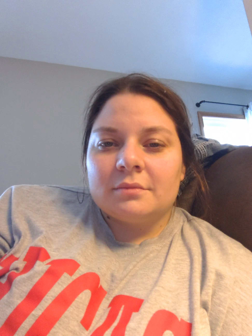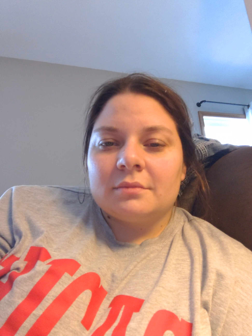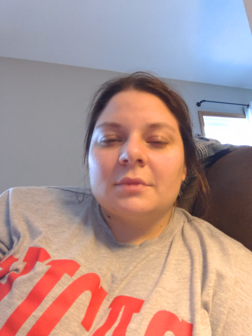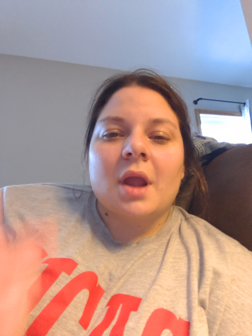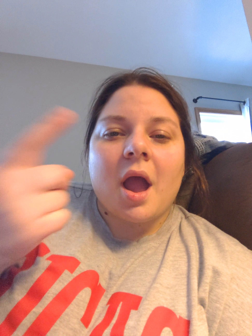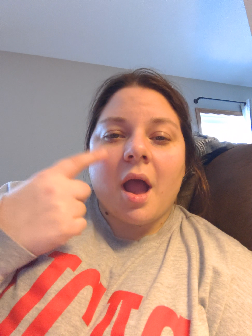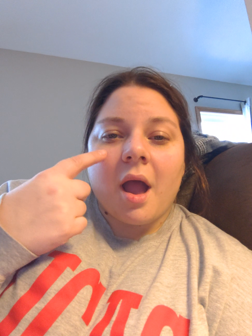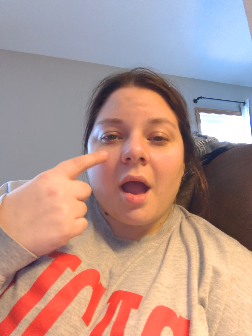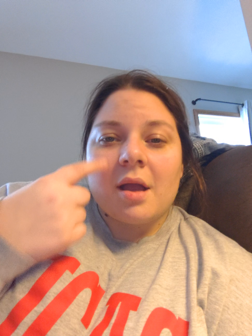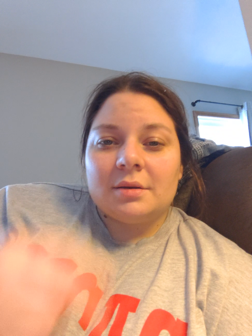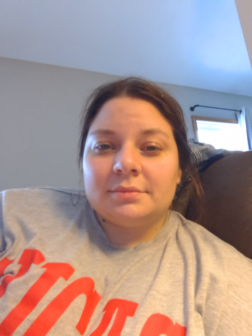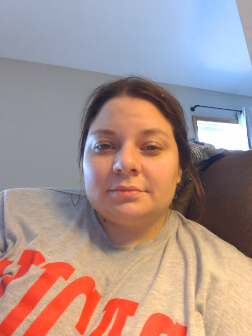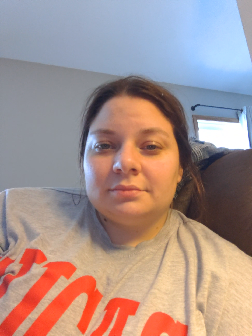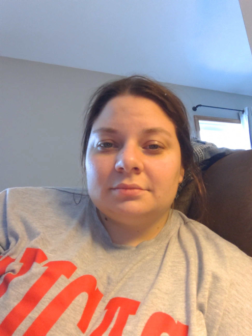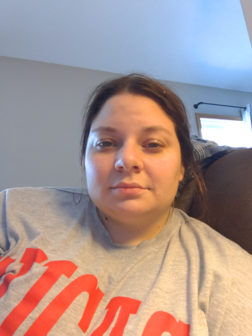eye